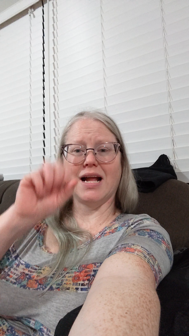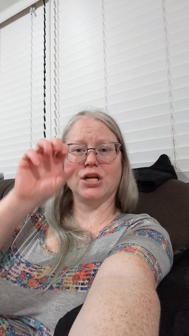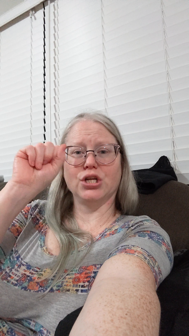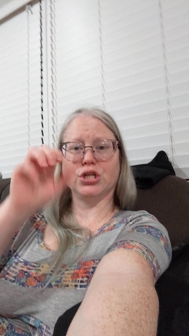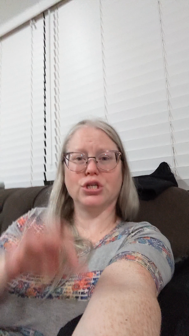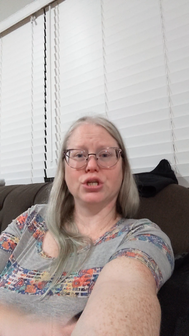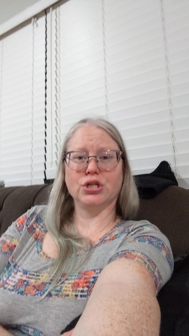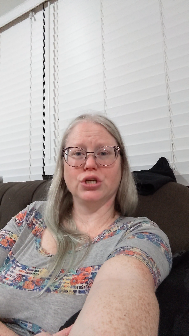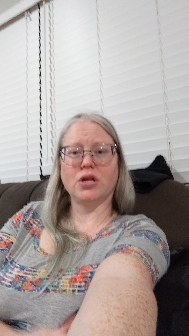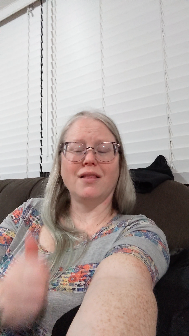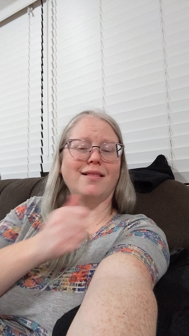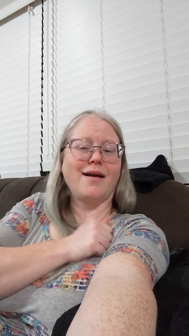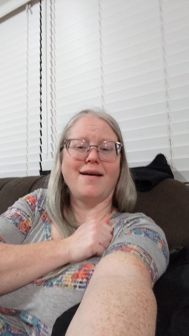love